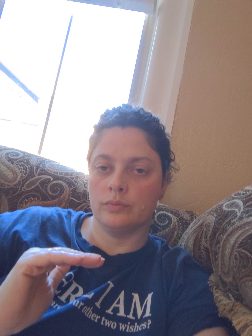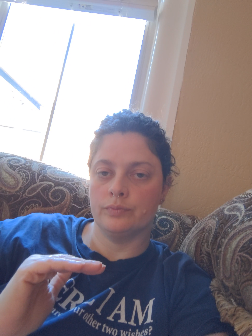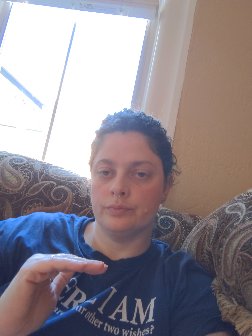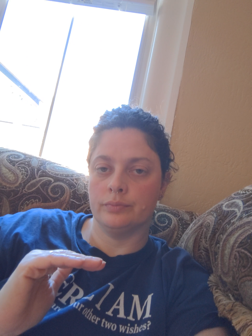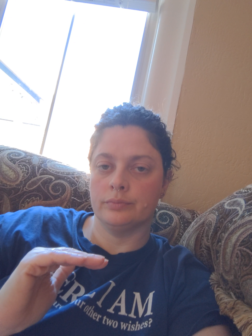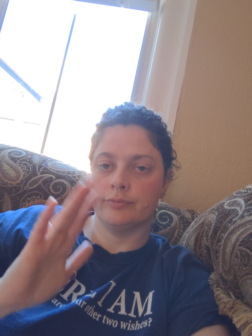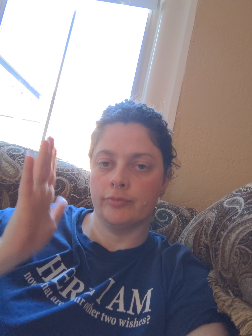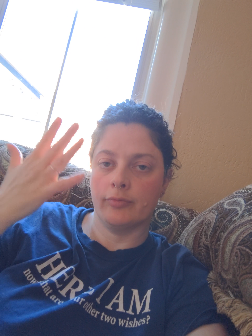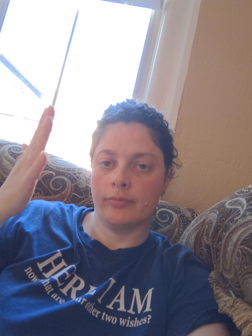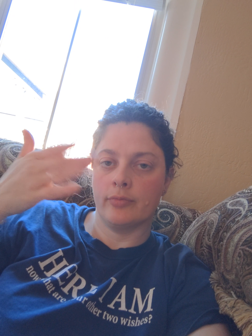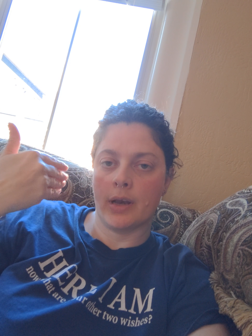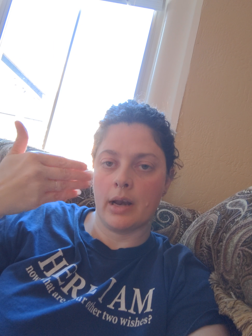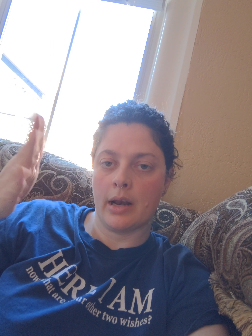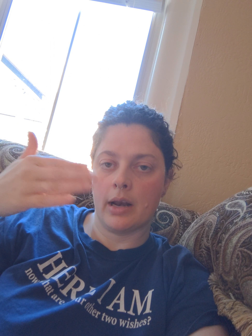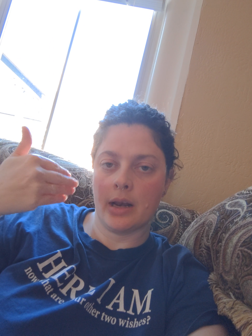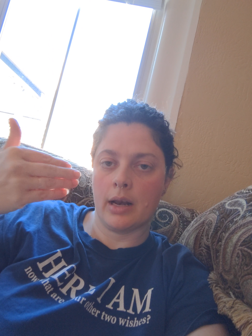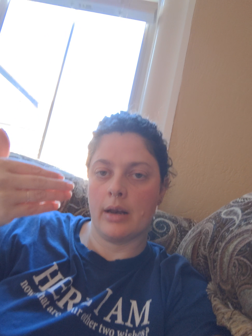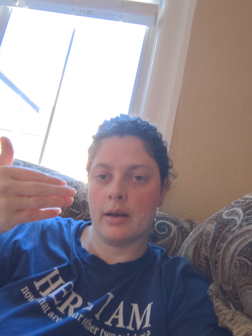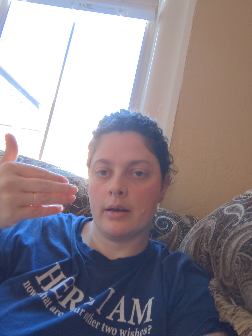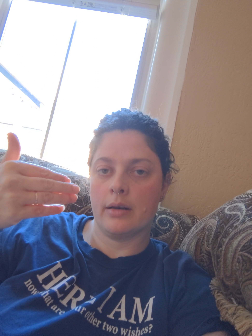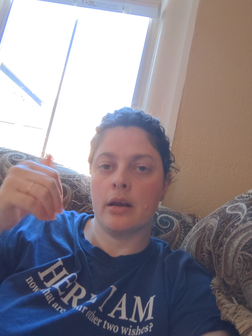flag